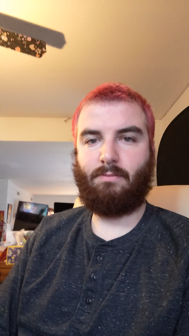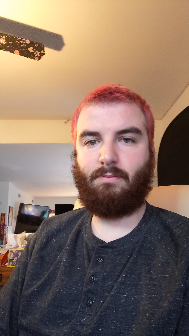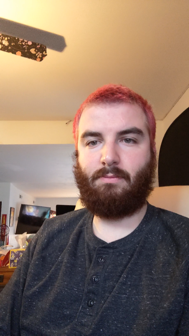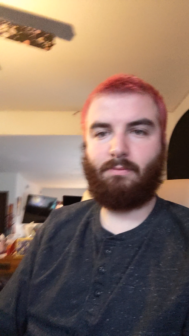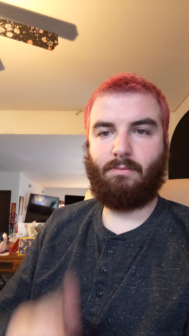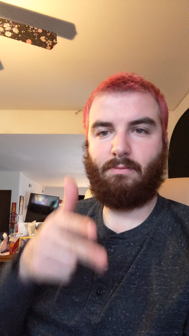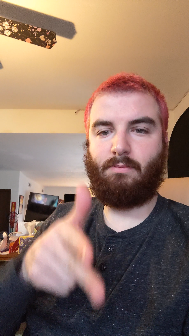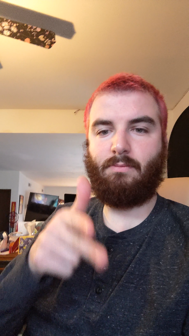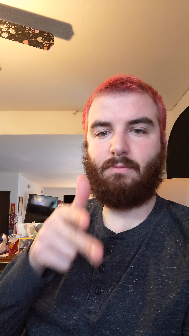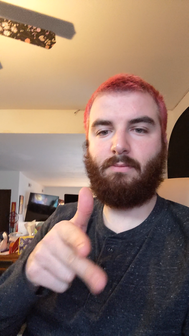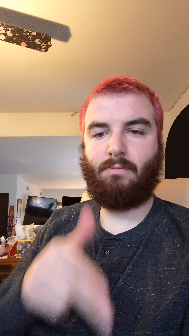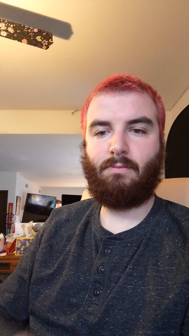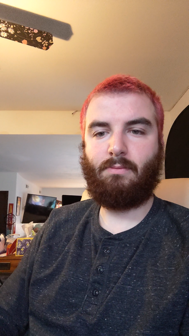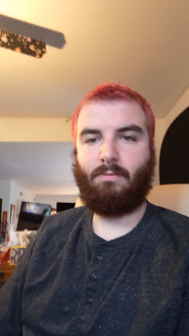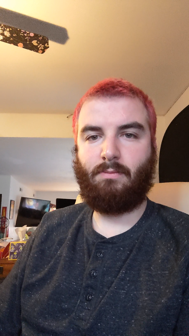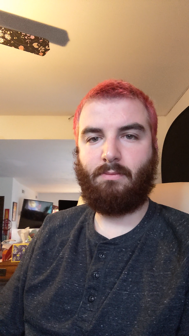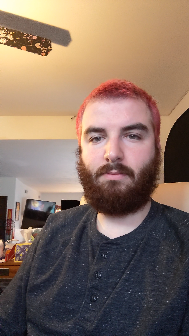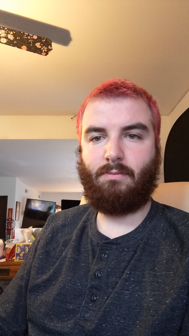garage